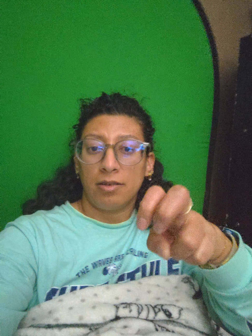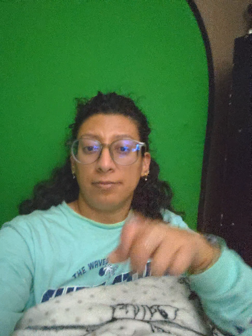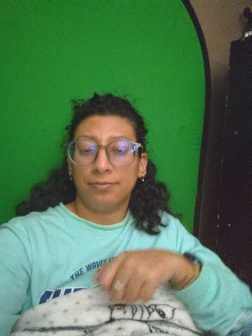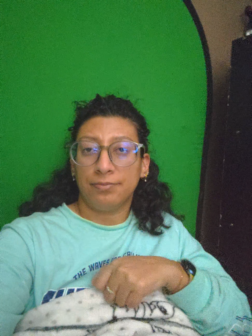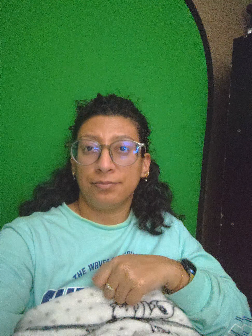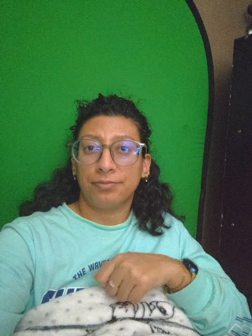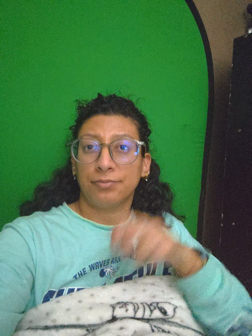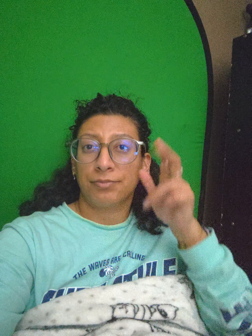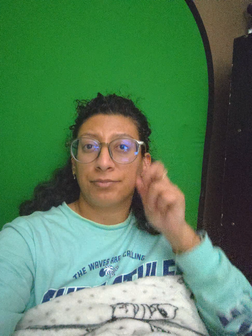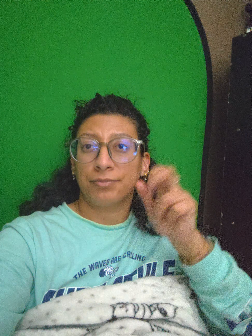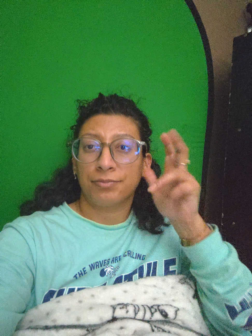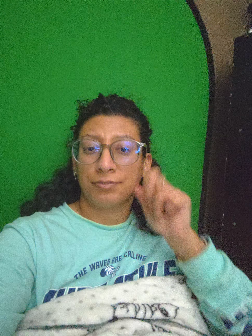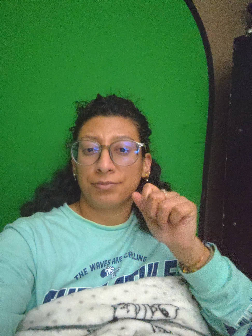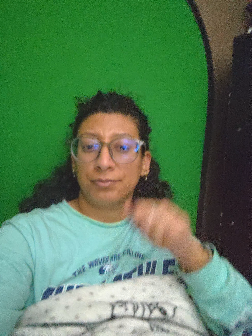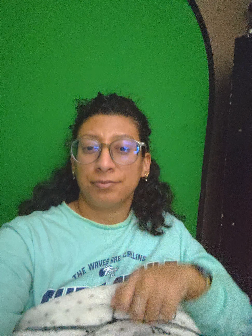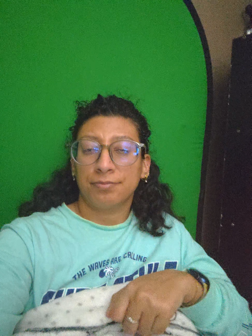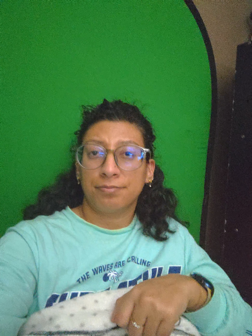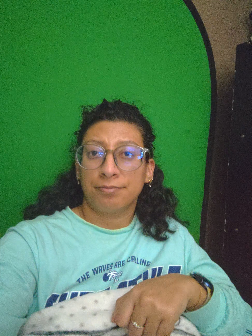hear